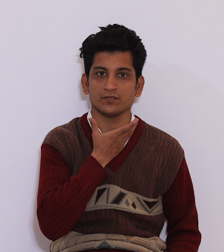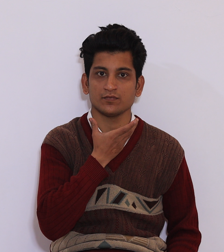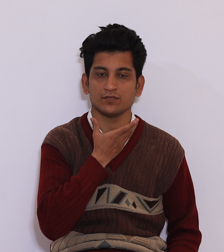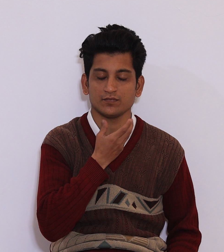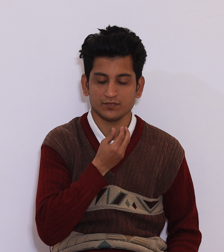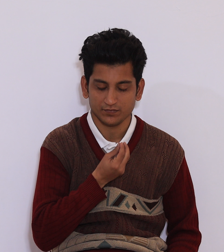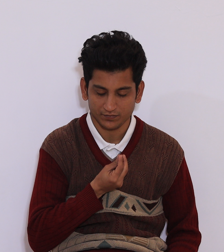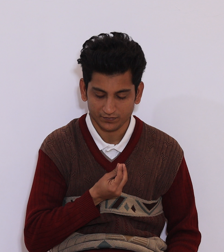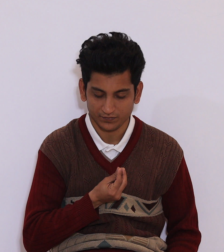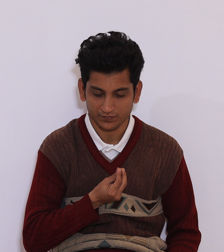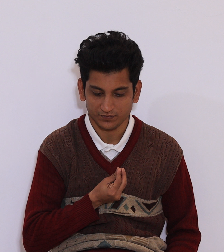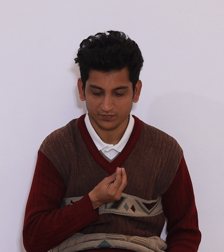sad